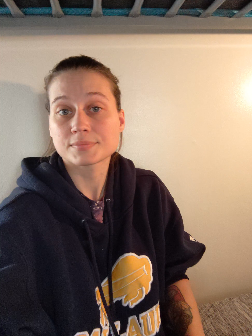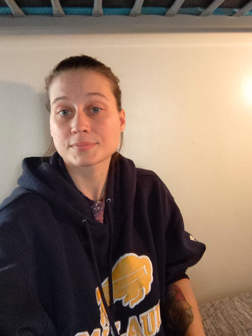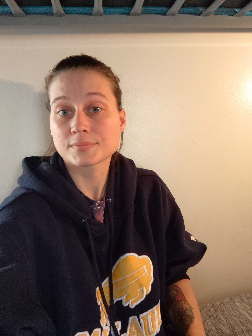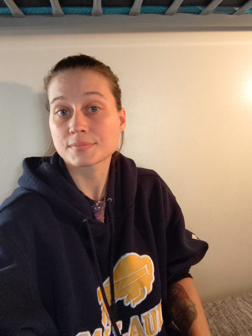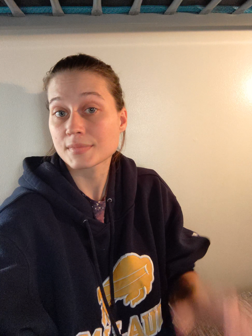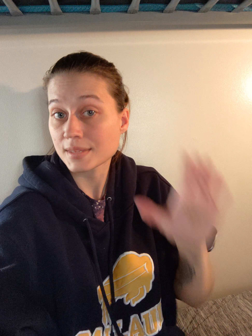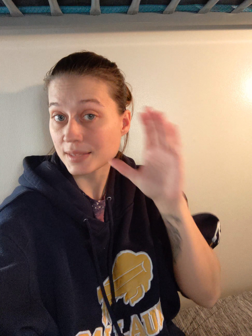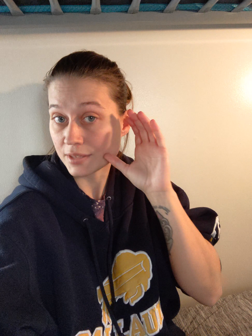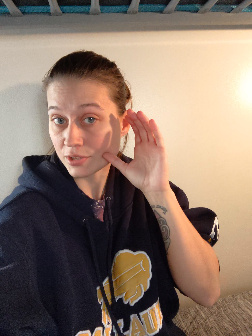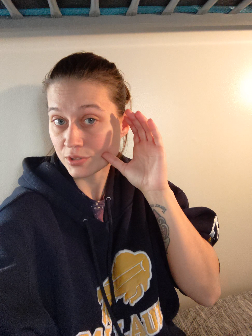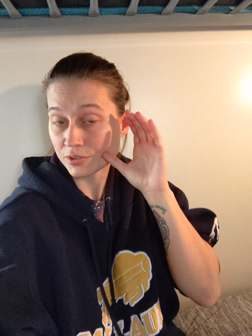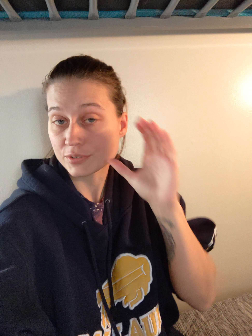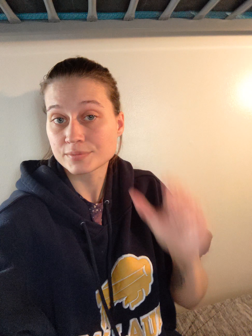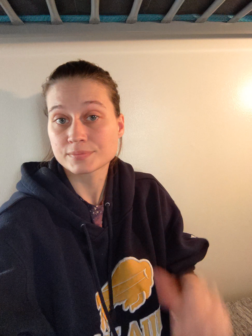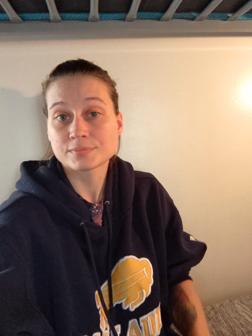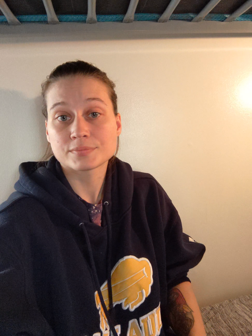hear